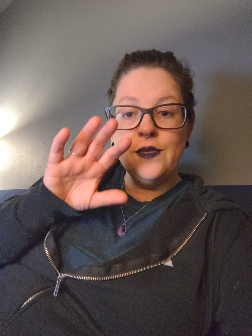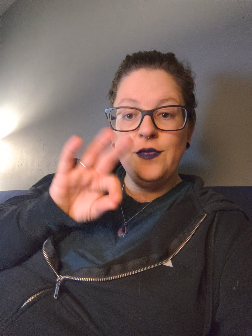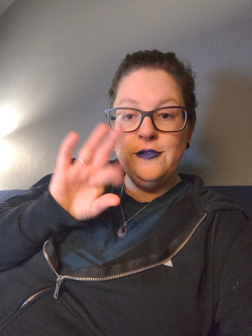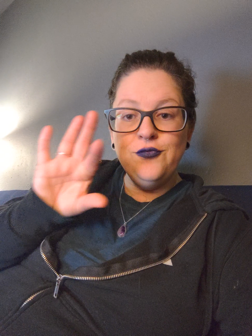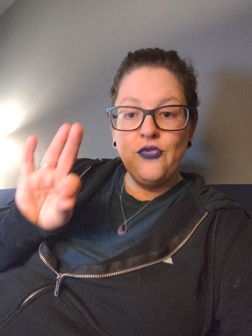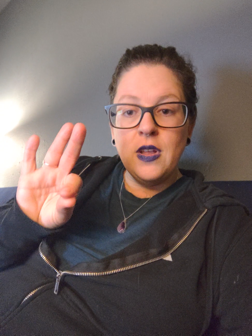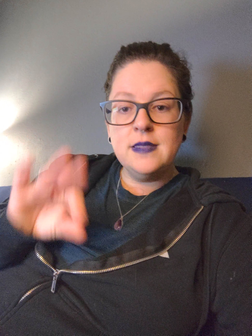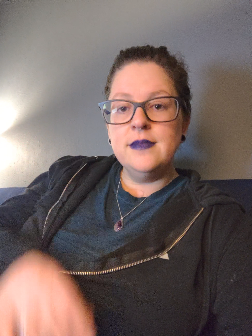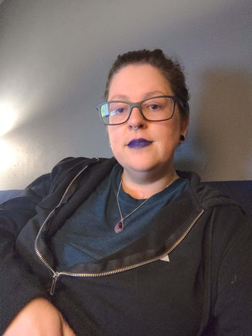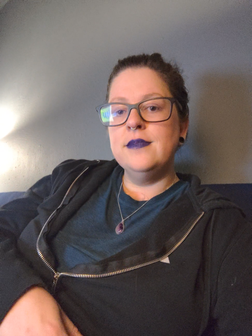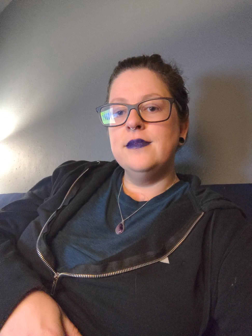french fries